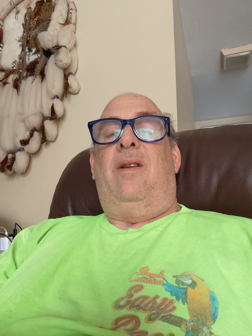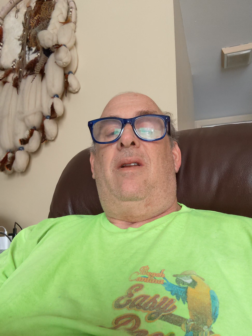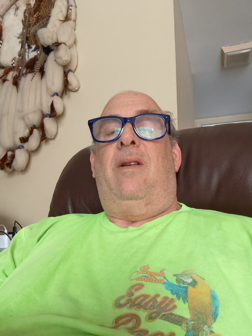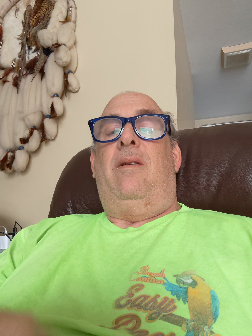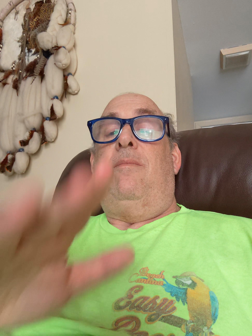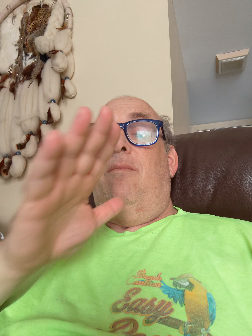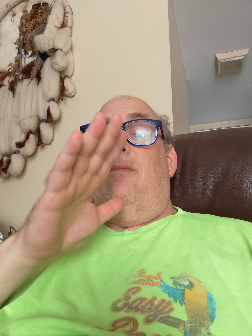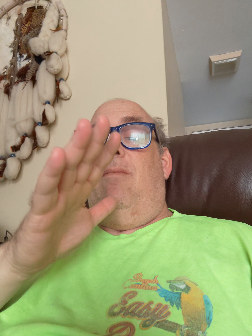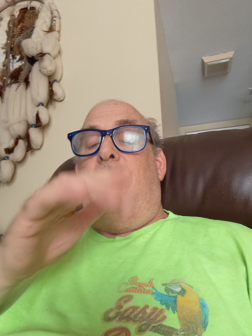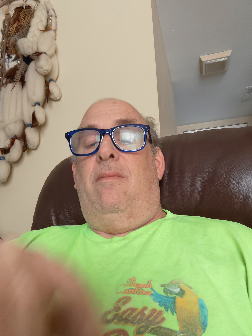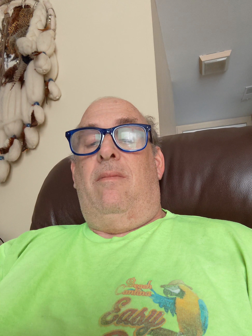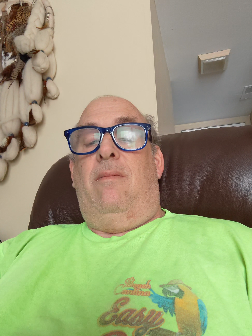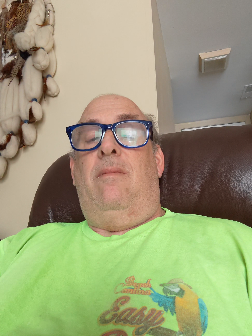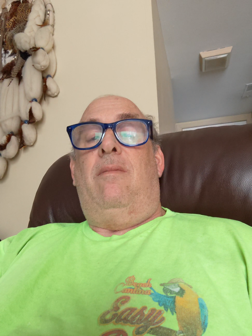mom